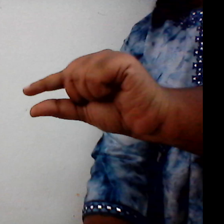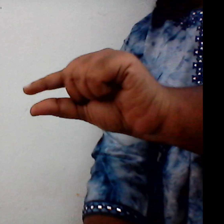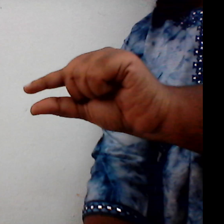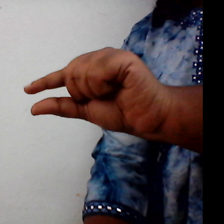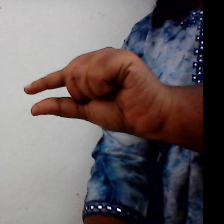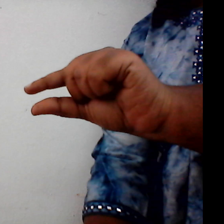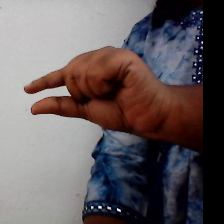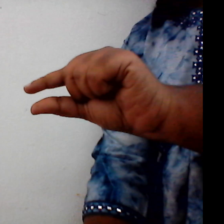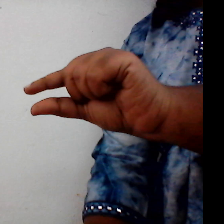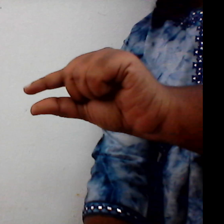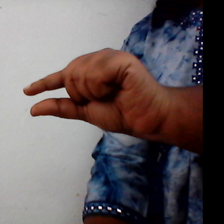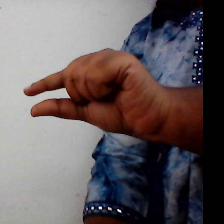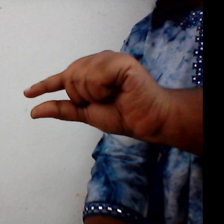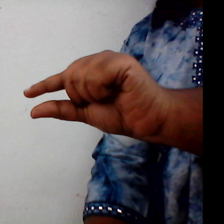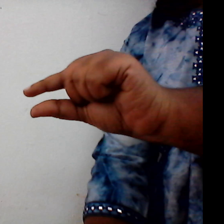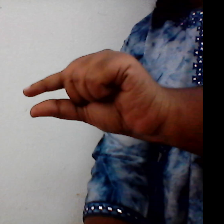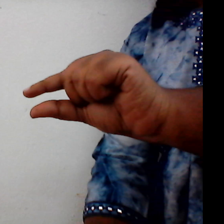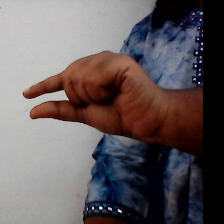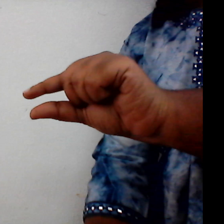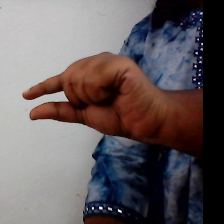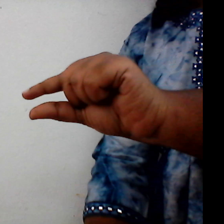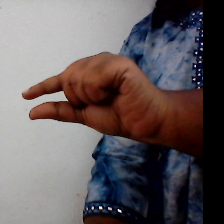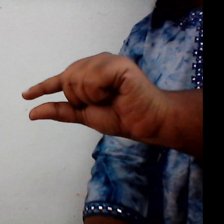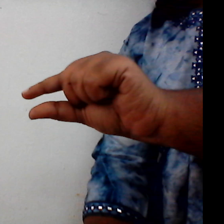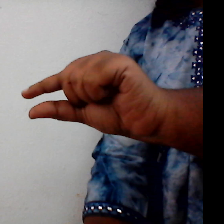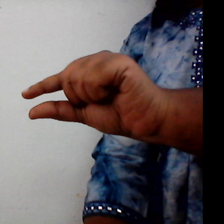ഉ